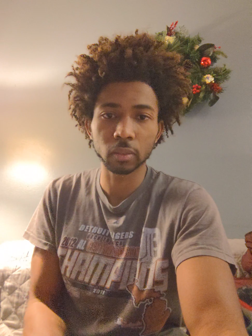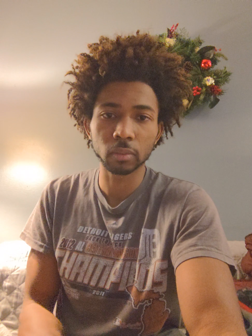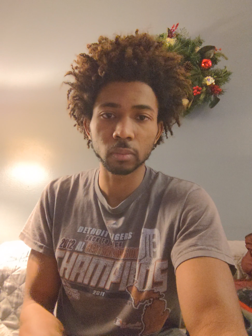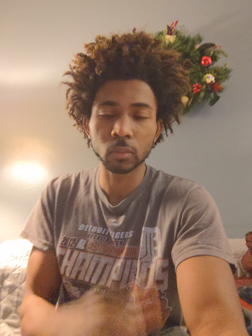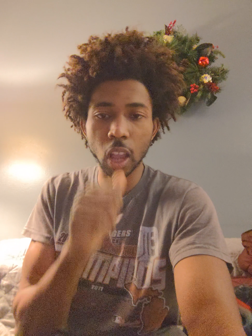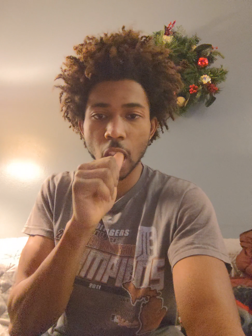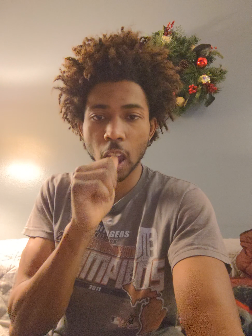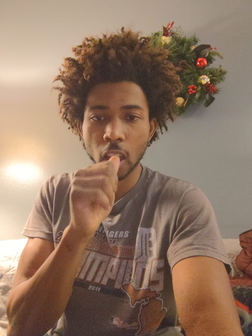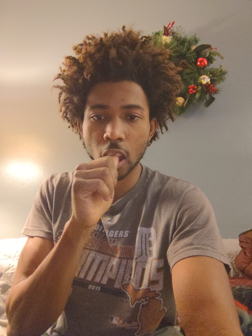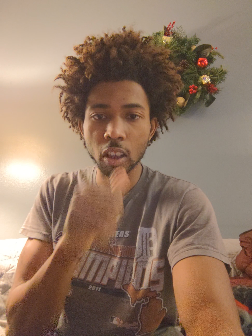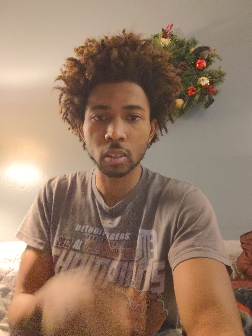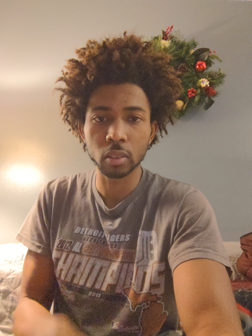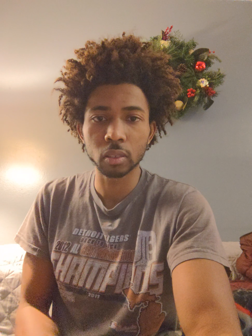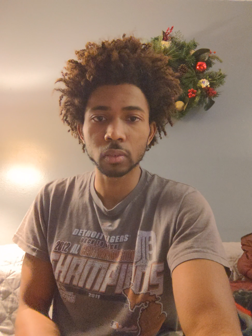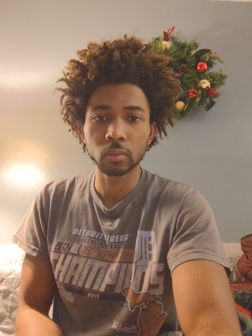nuts